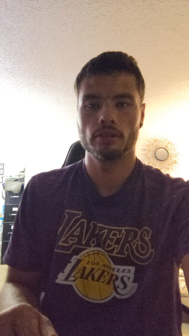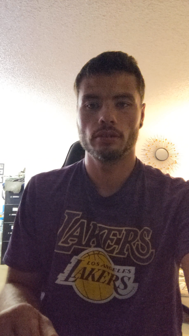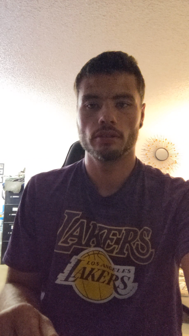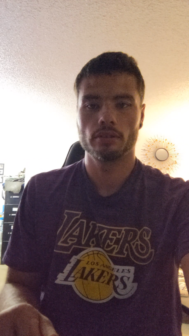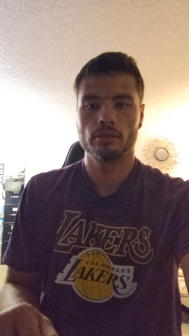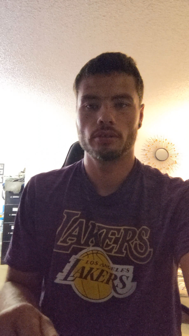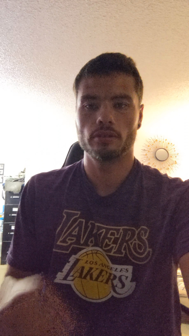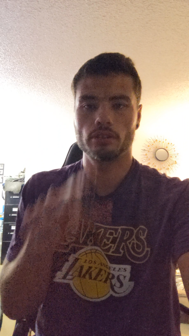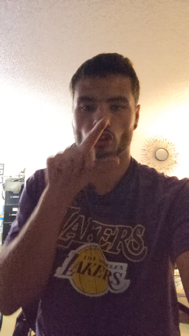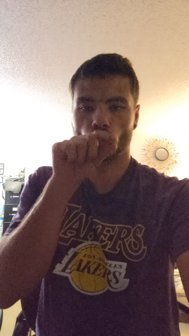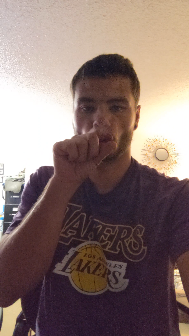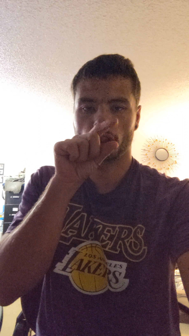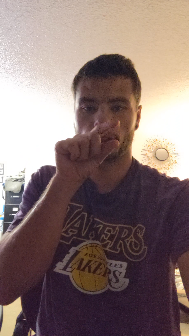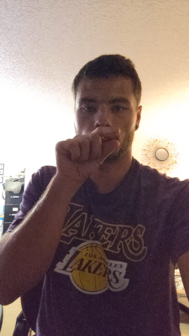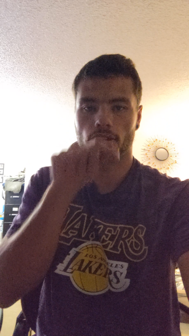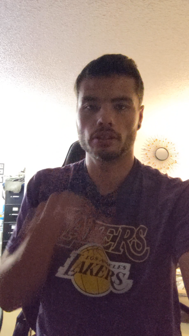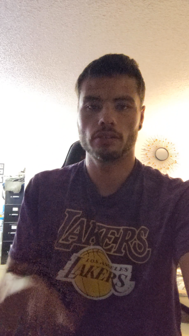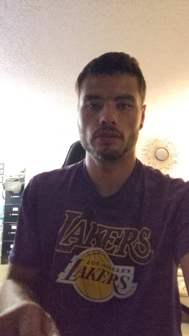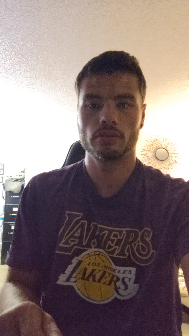chicken